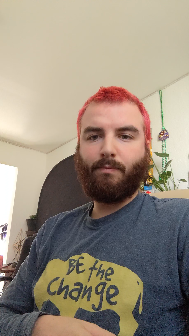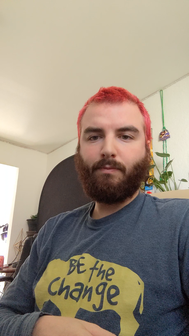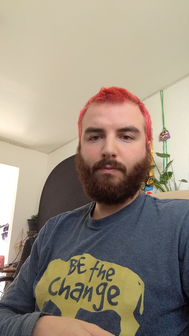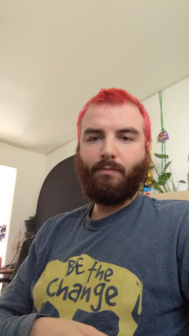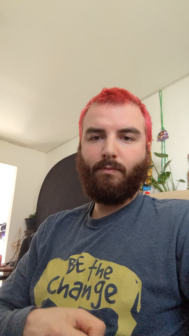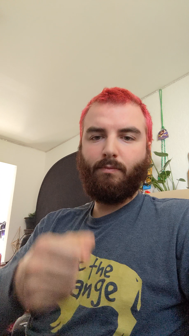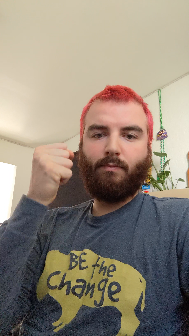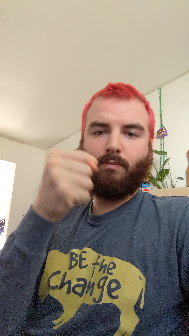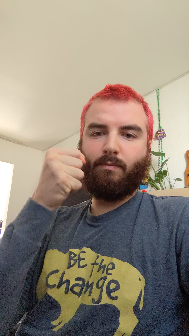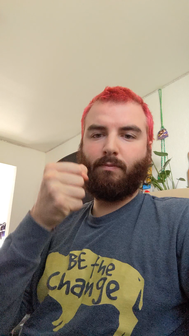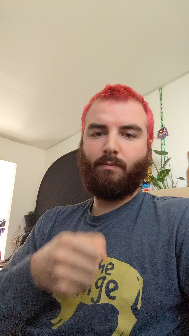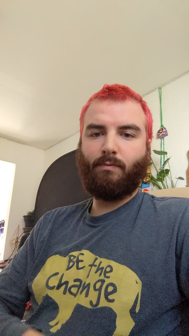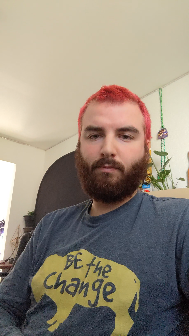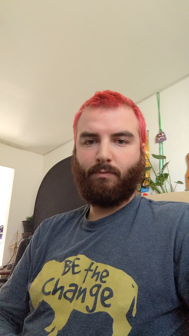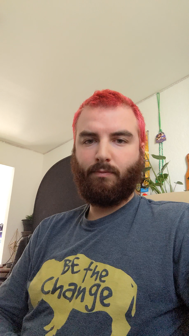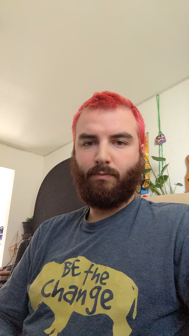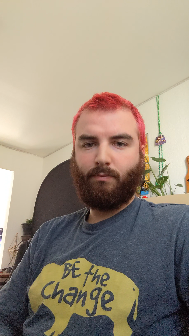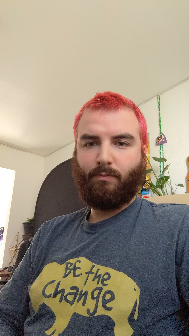hit